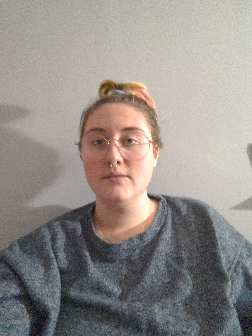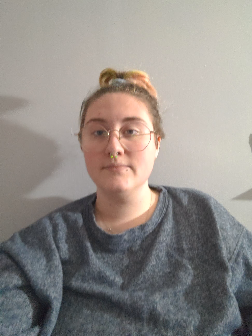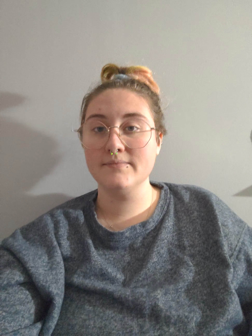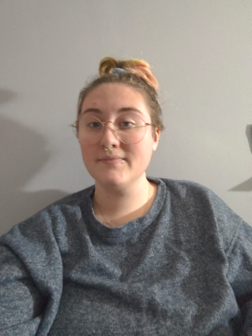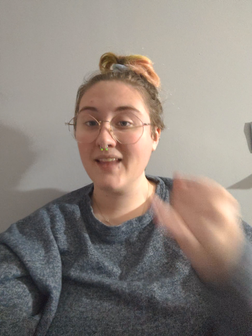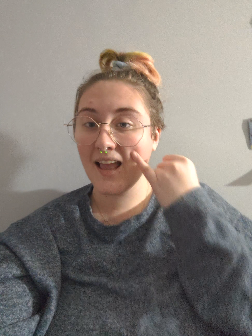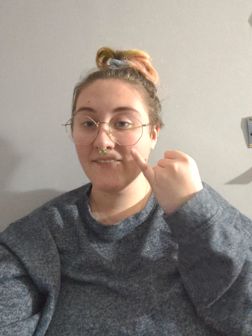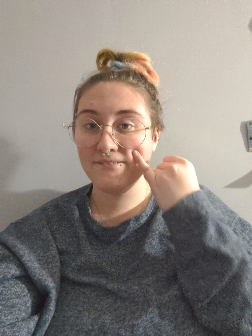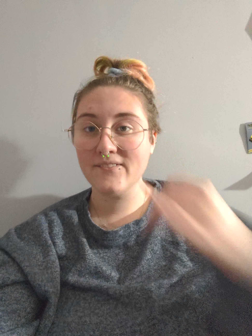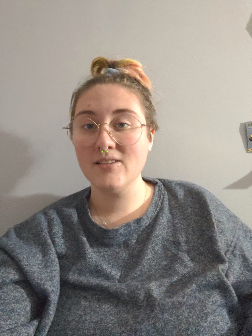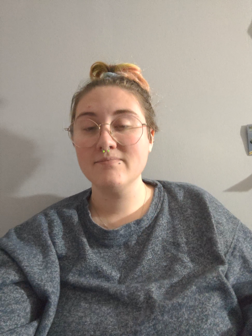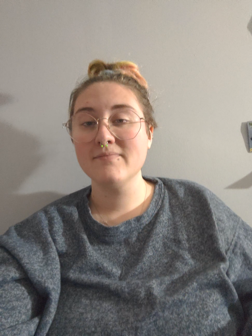if